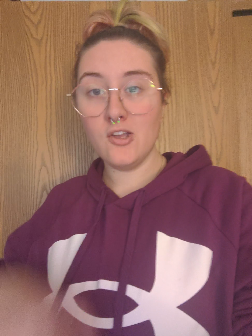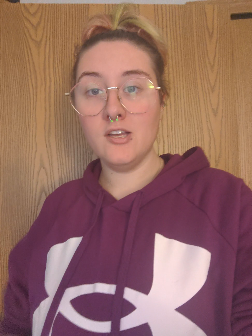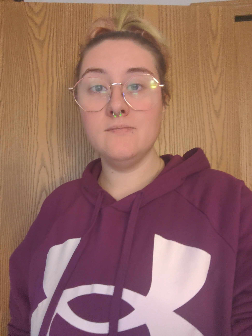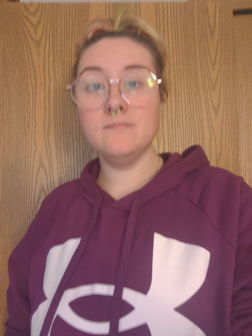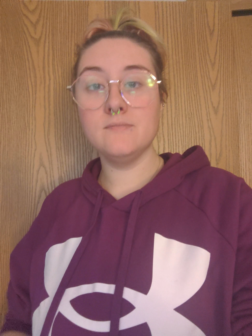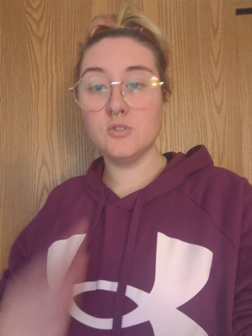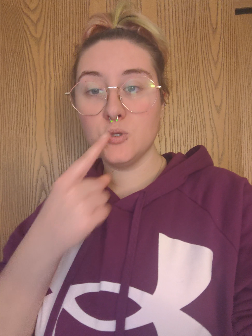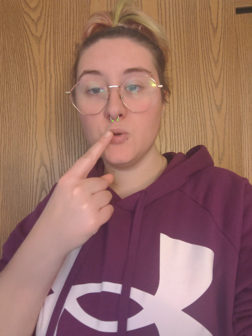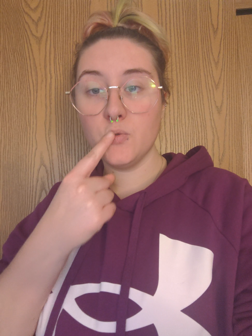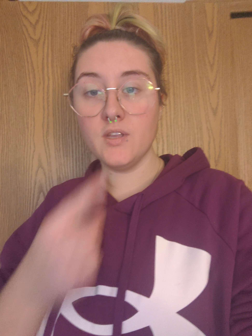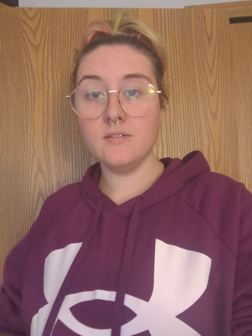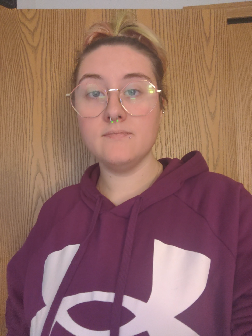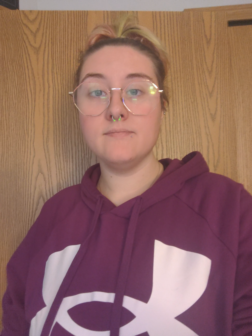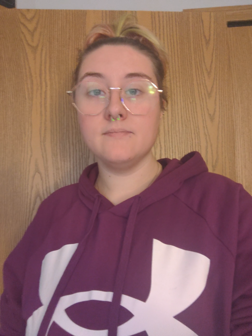tooth